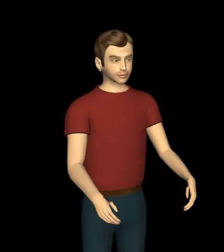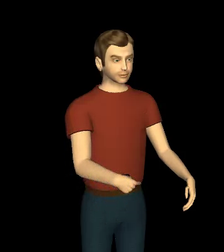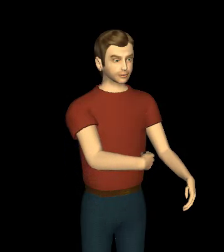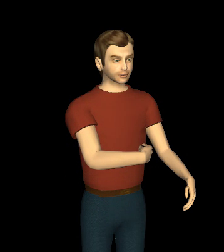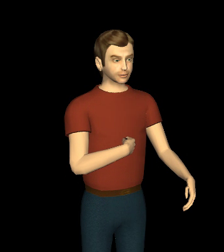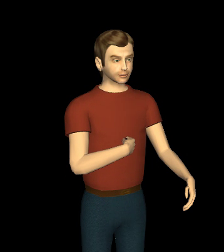أنا